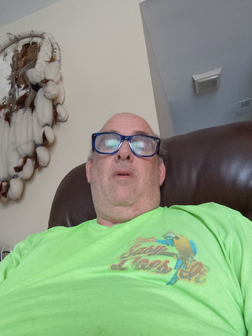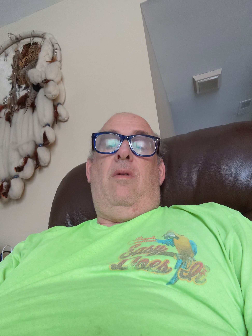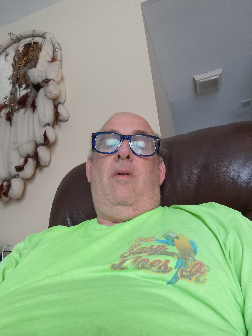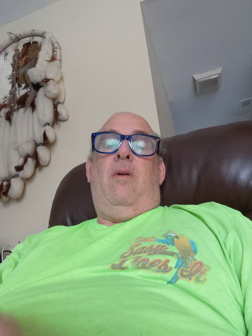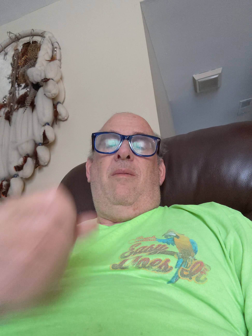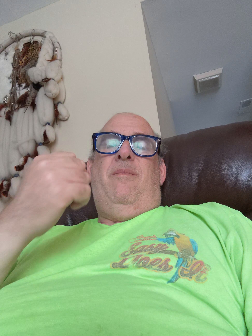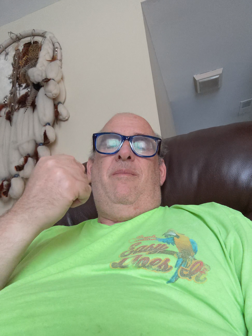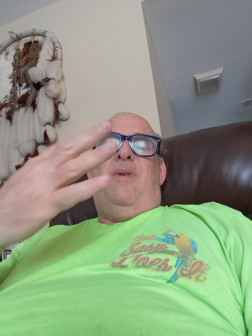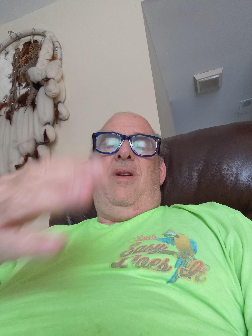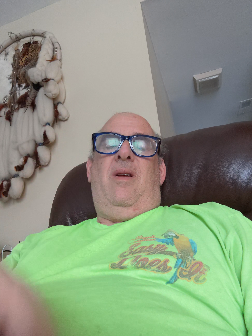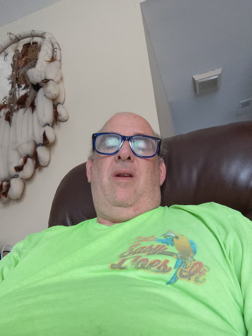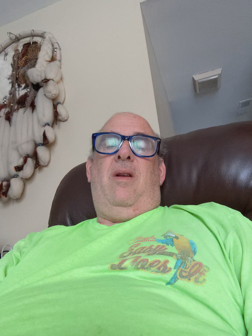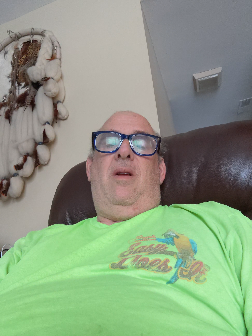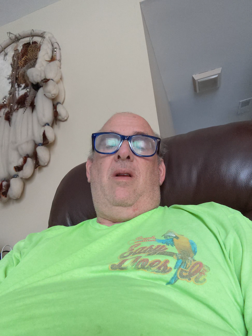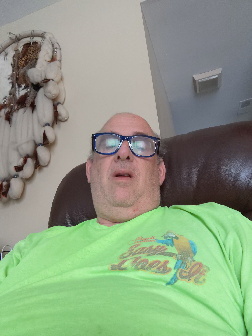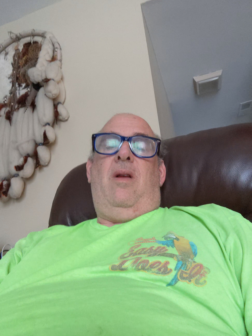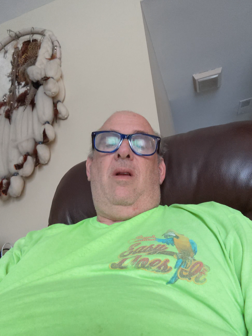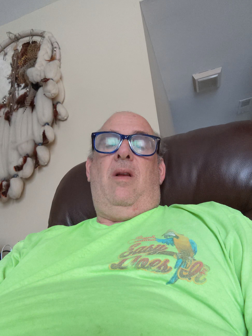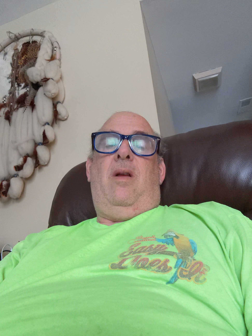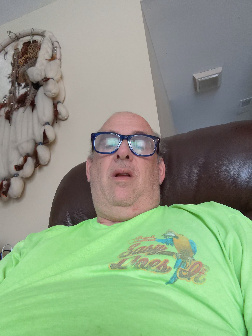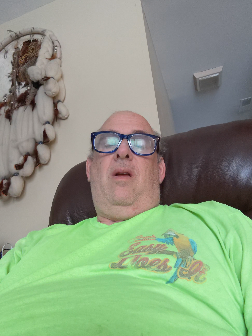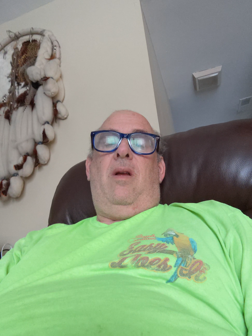many